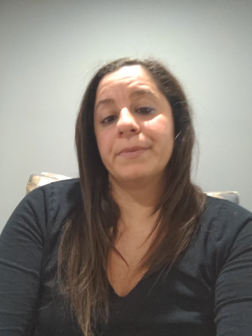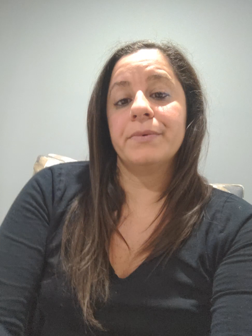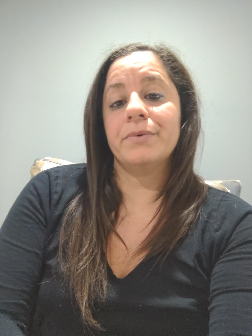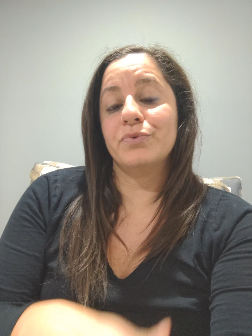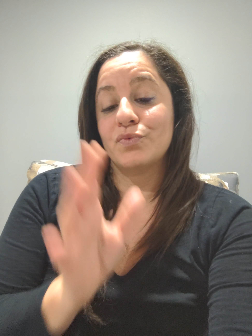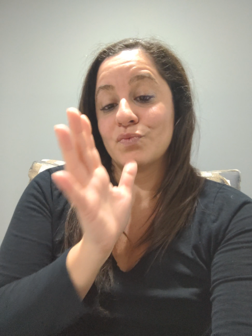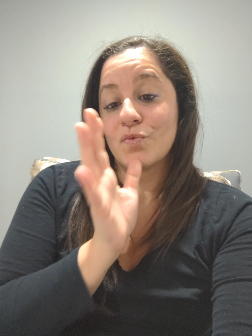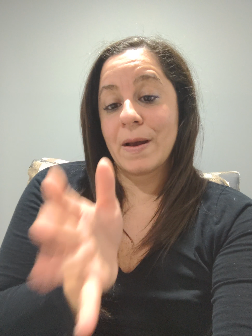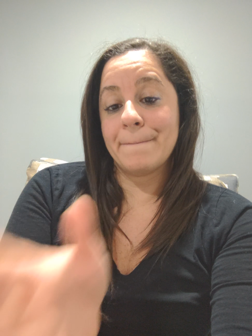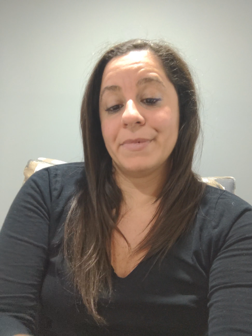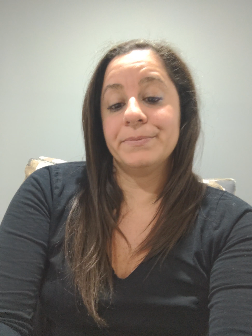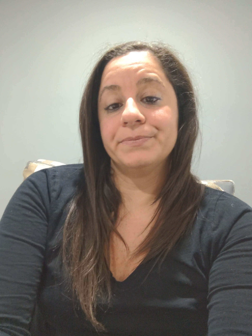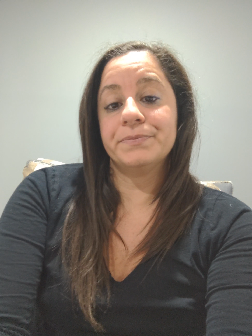grandma